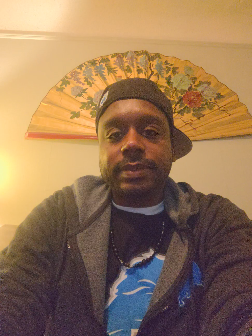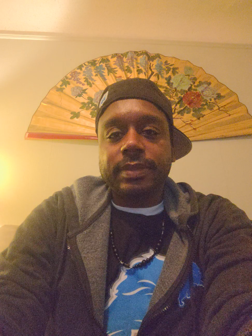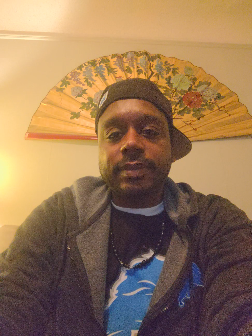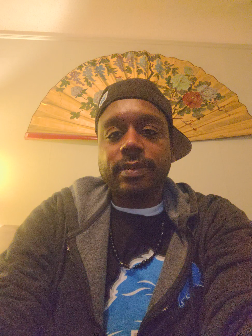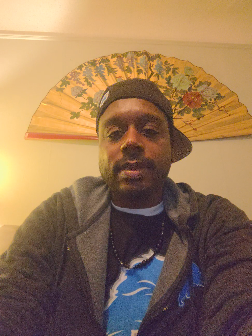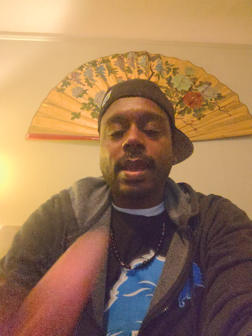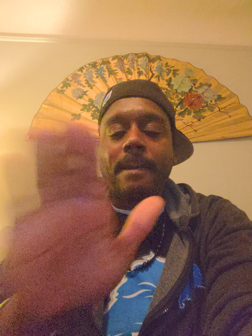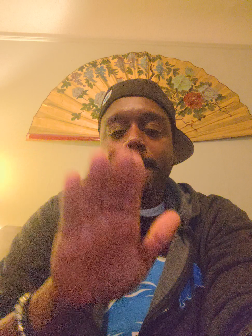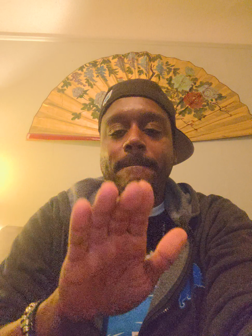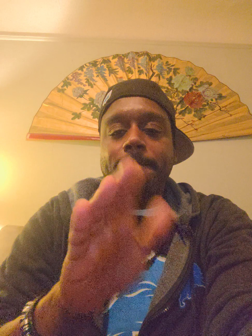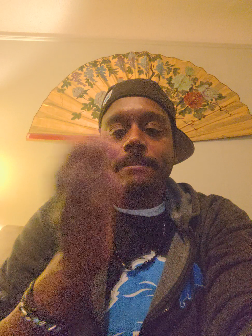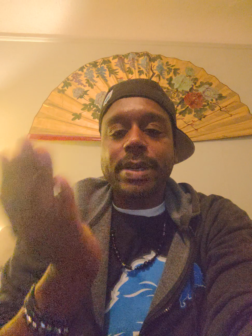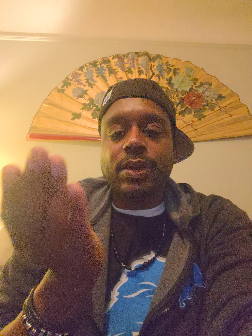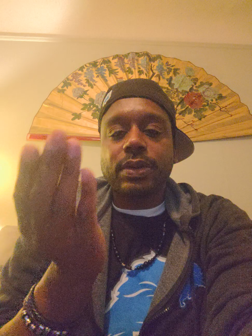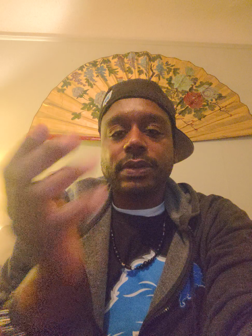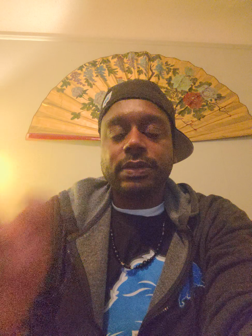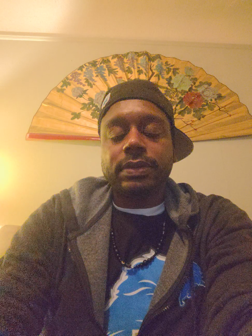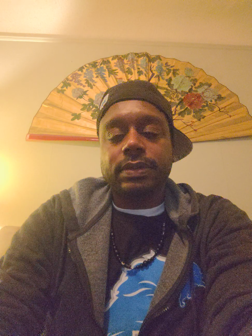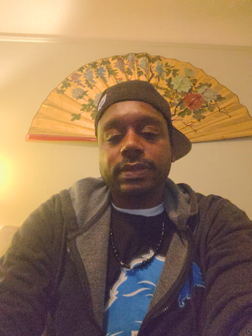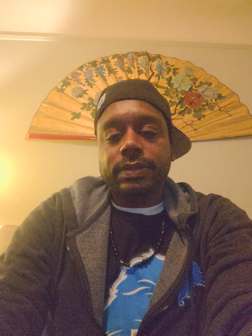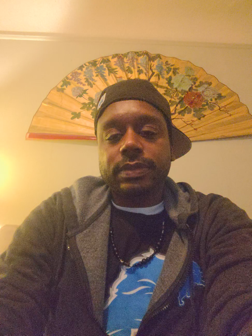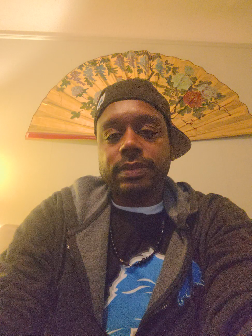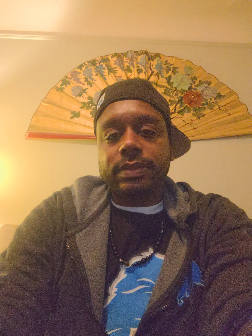book